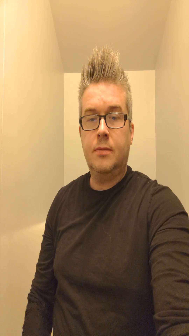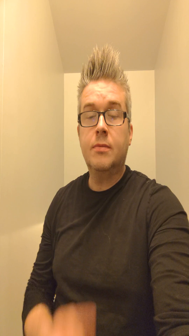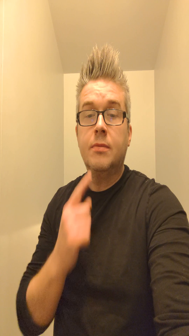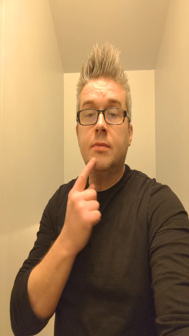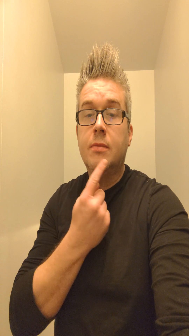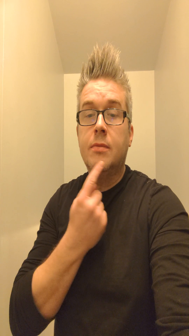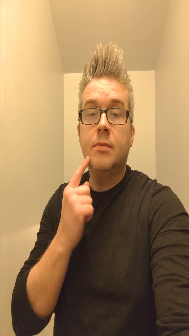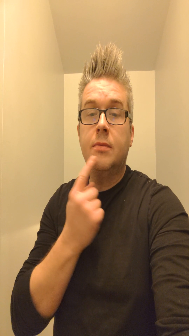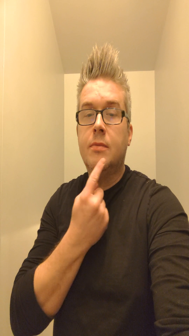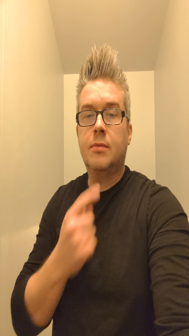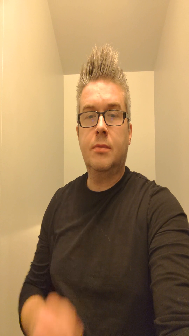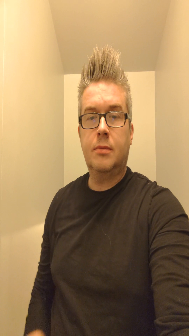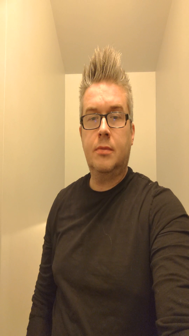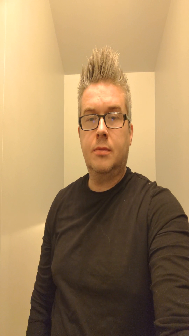chin